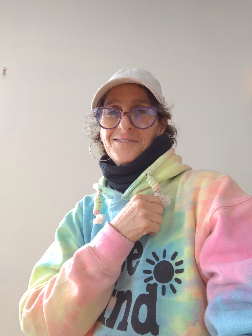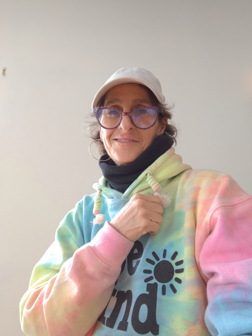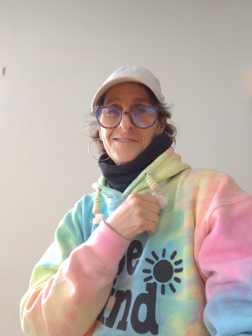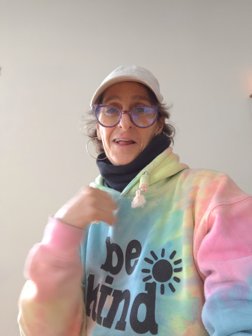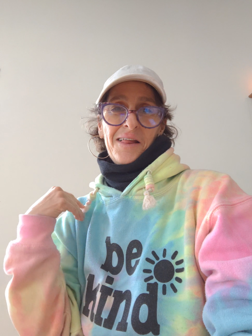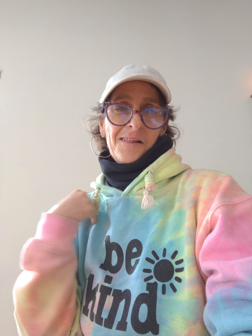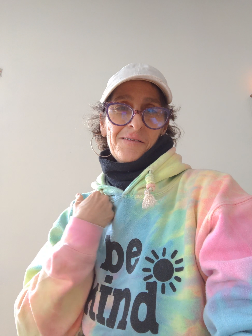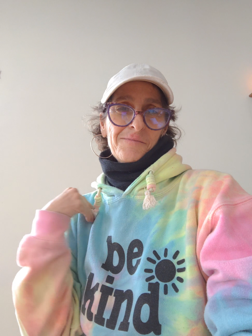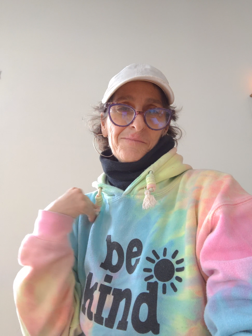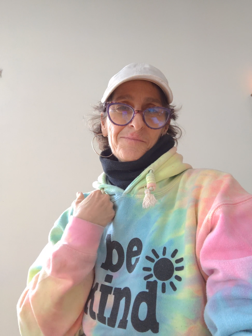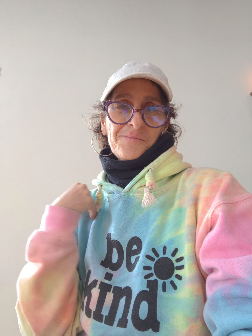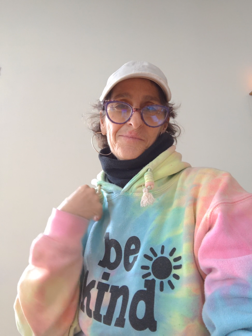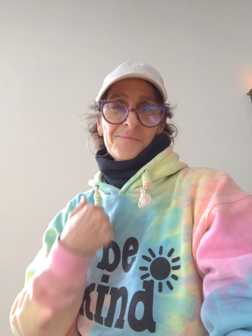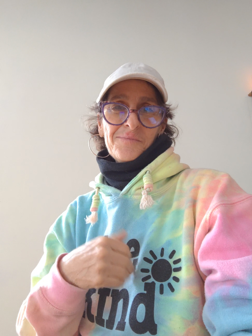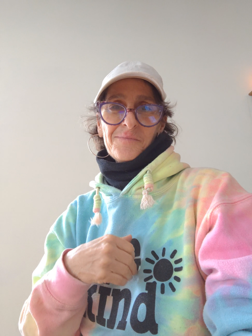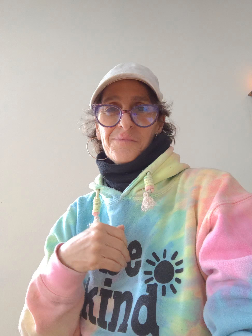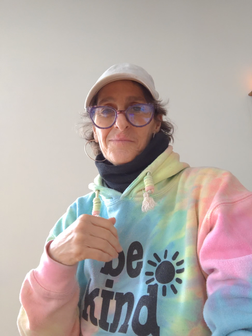animal